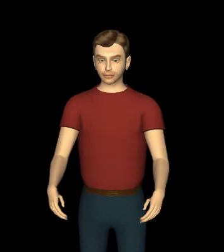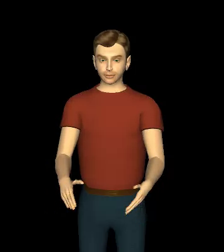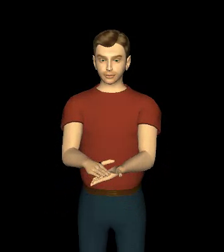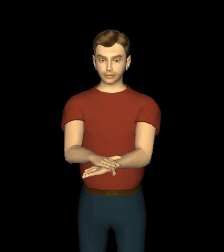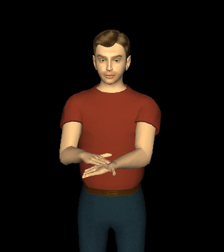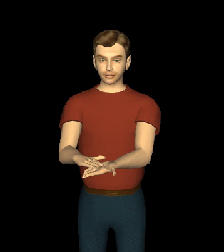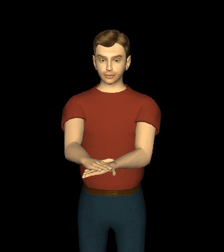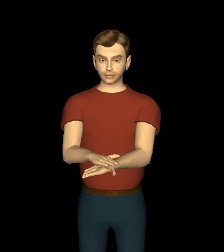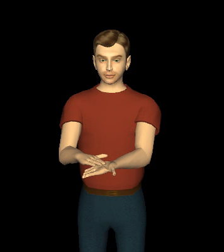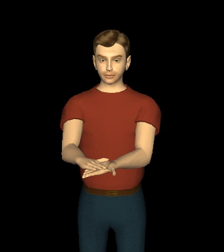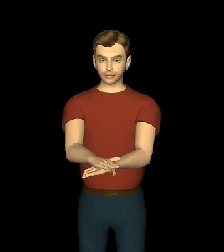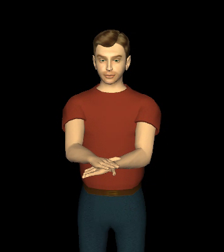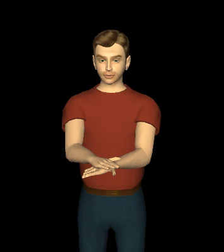يغفر